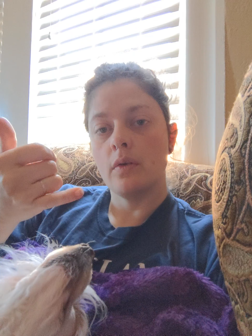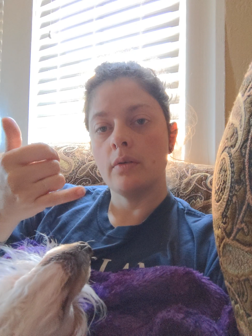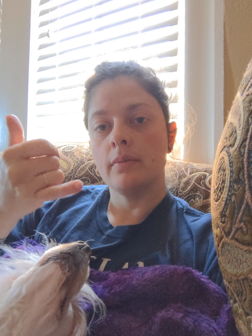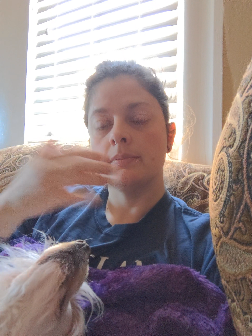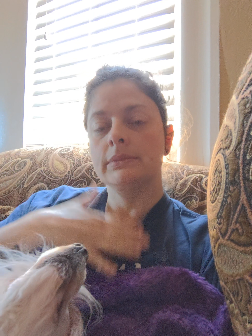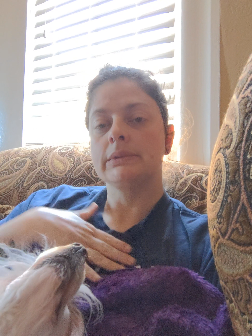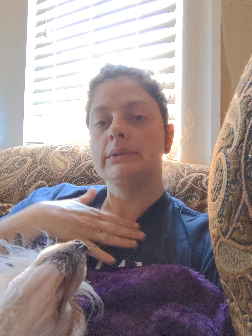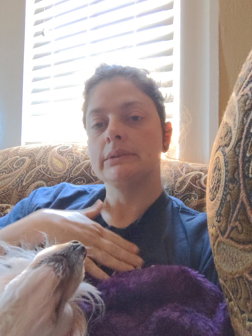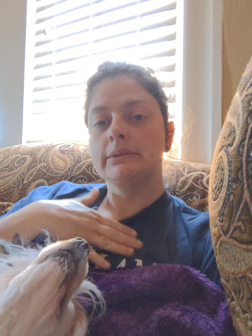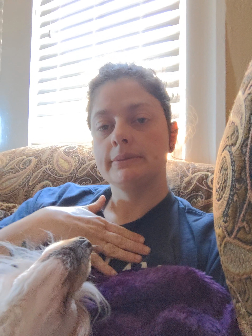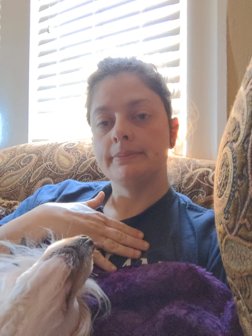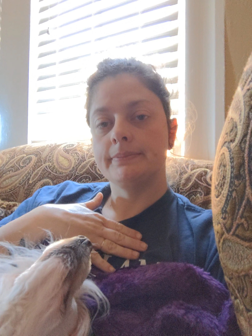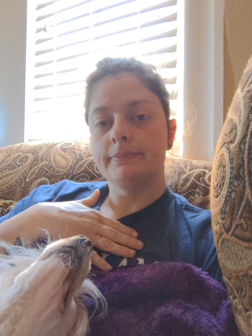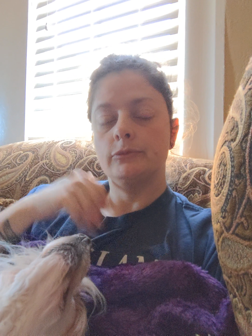please